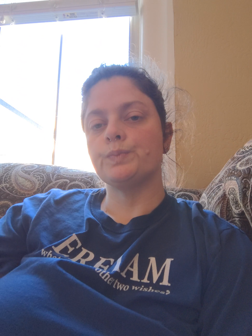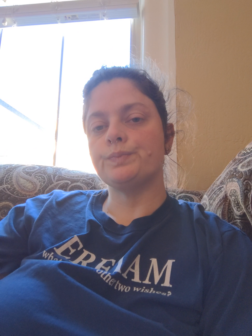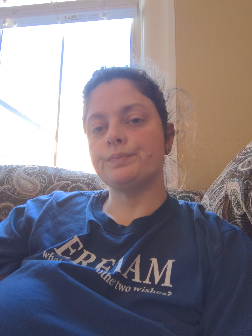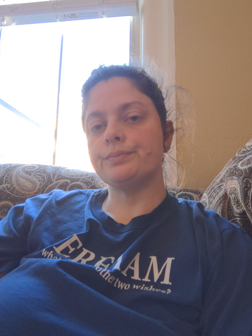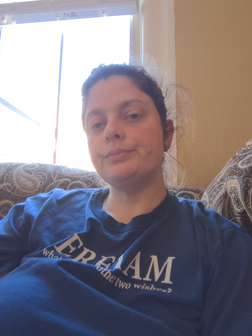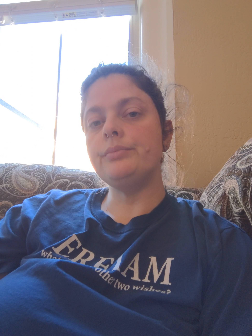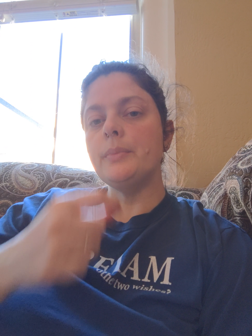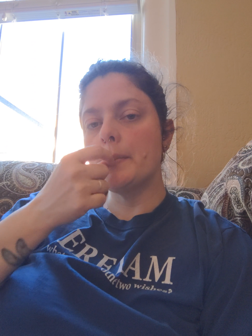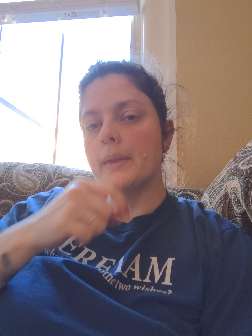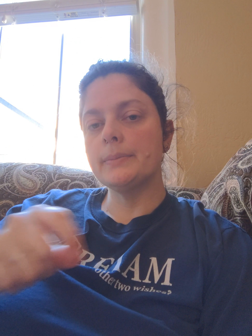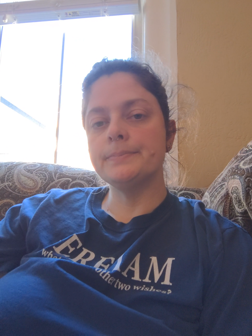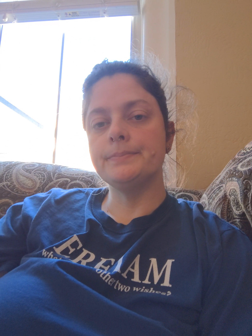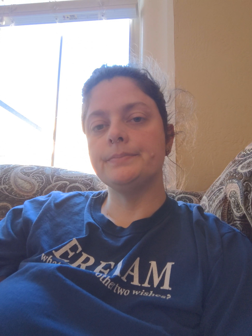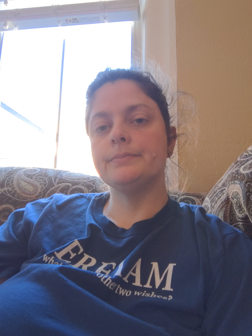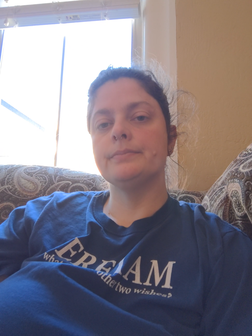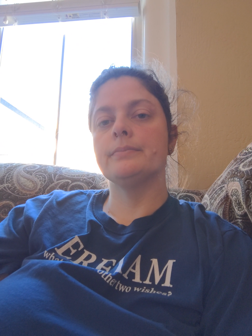pen